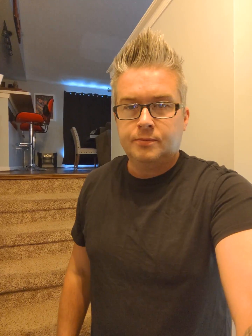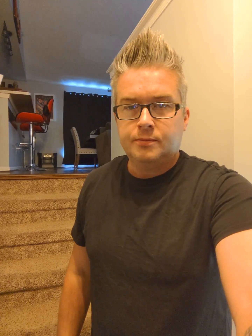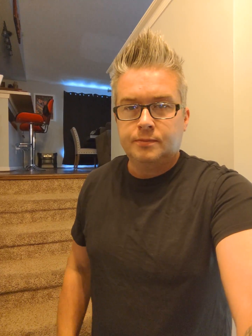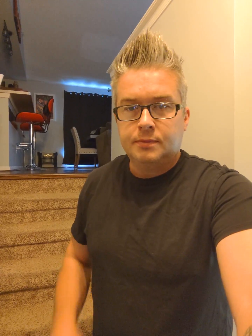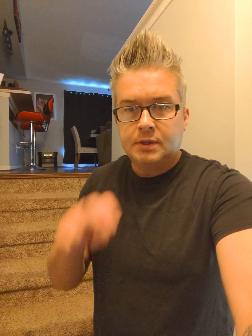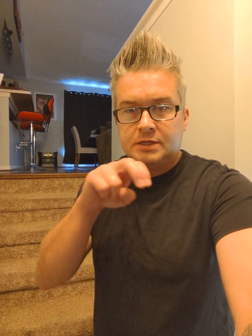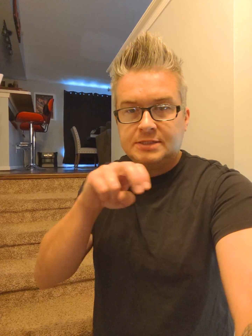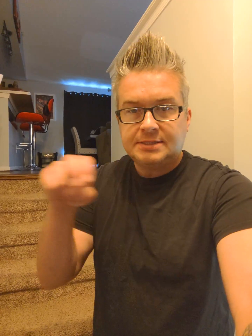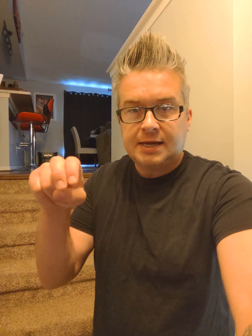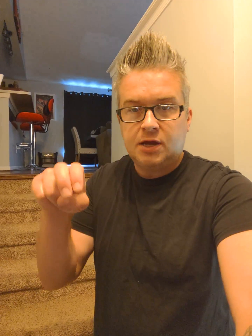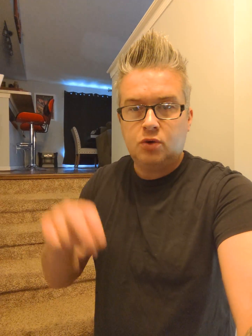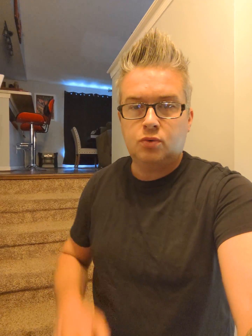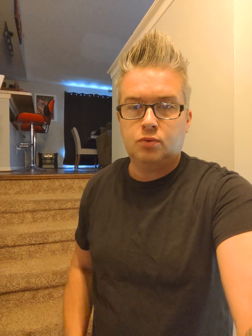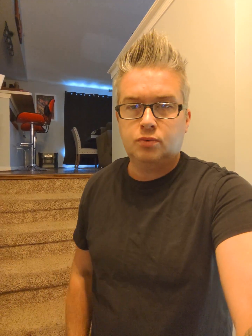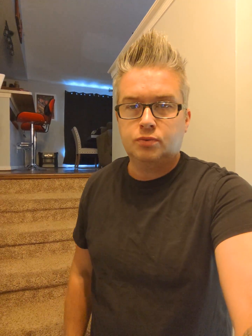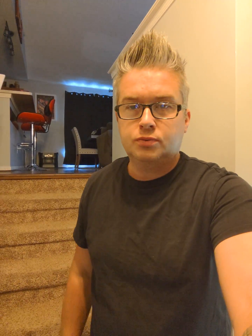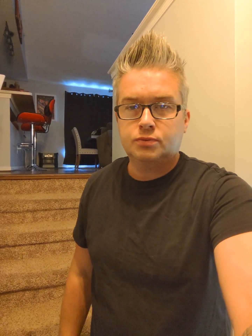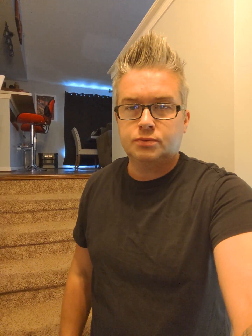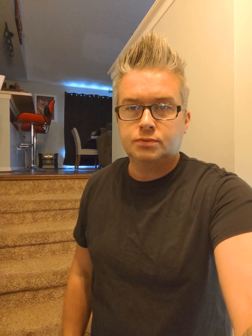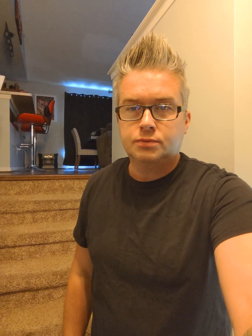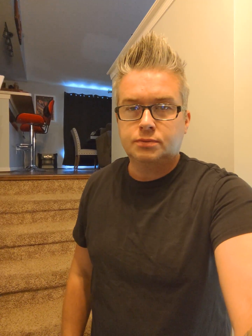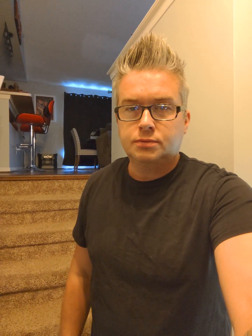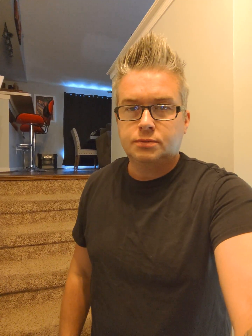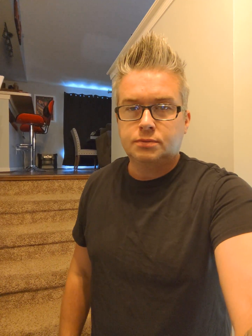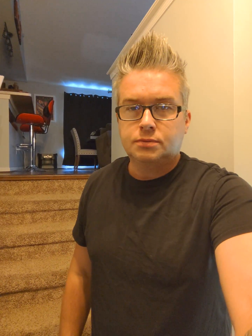bench